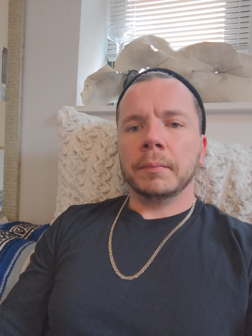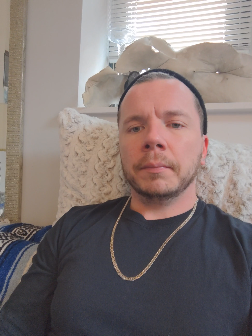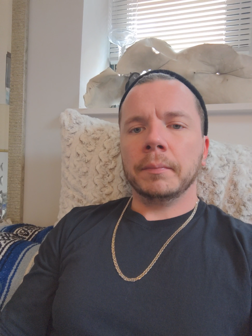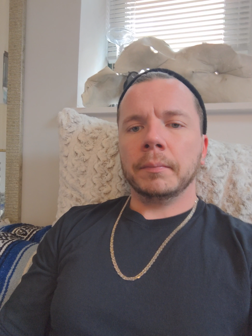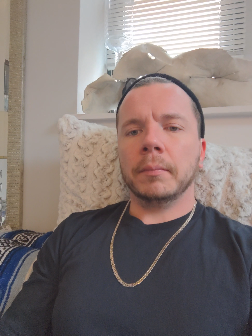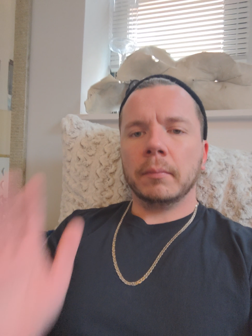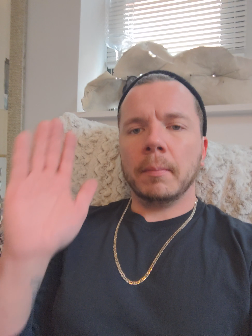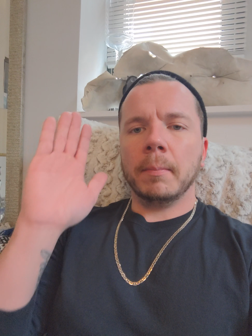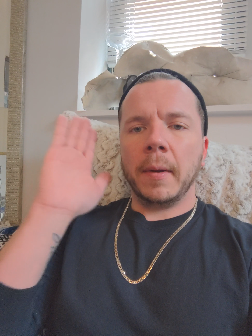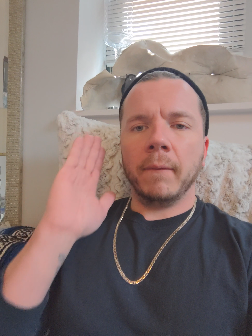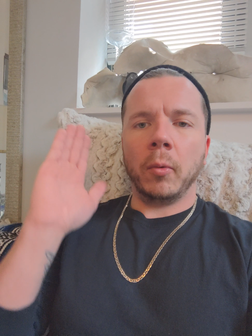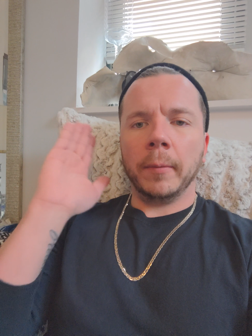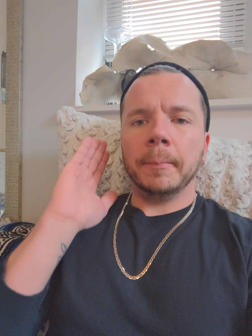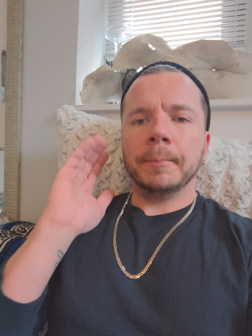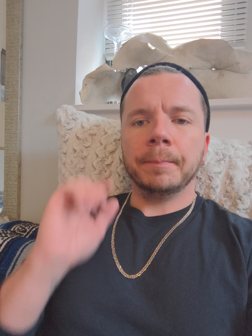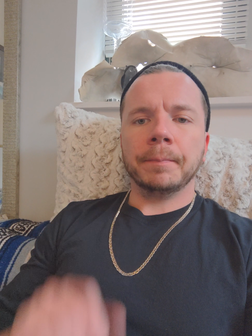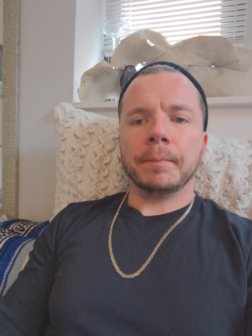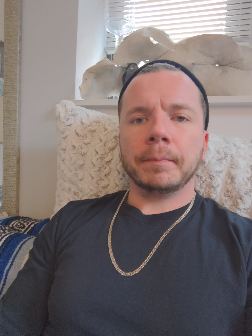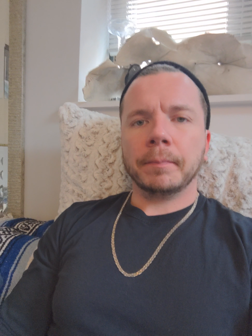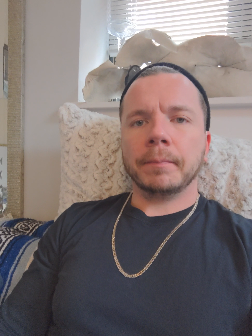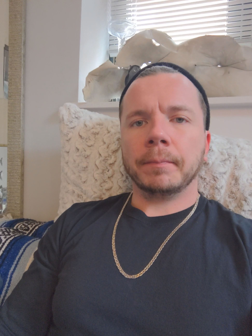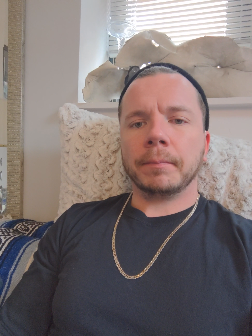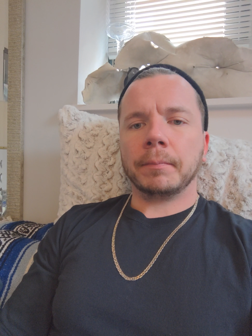before